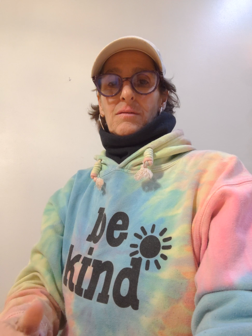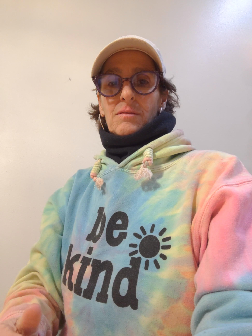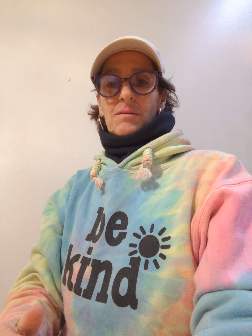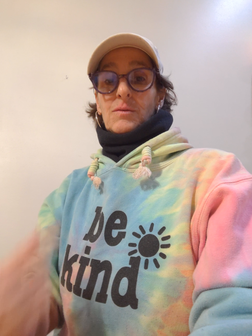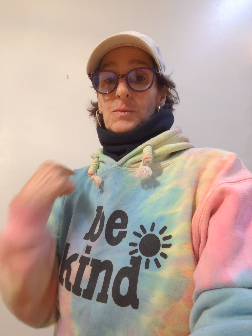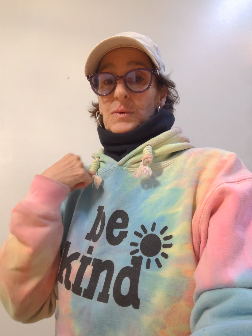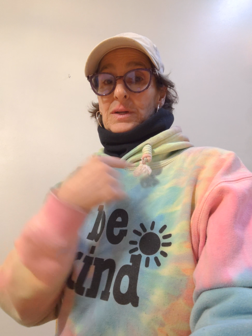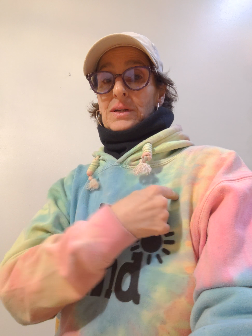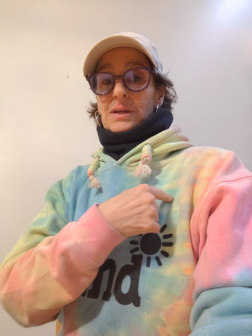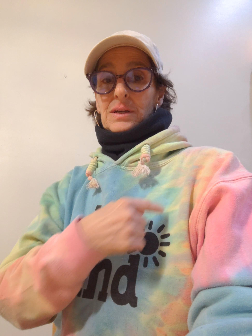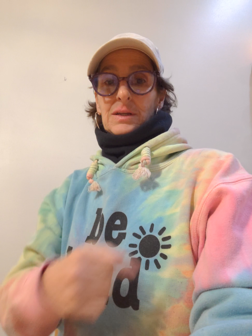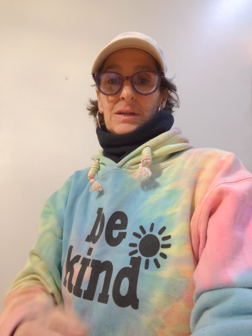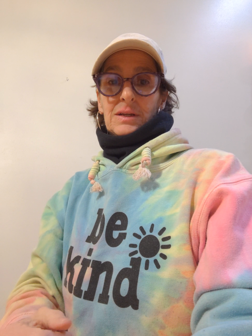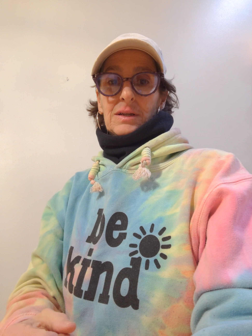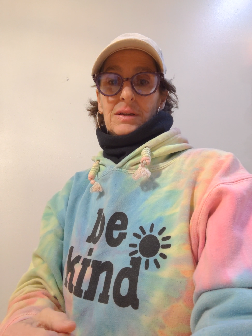we